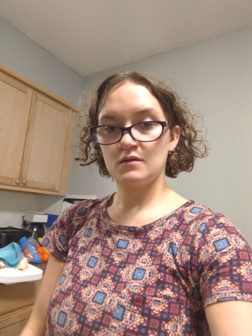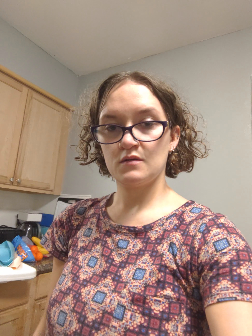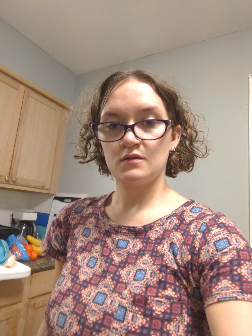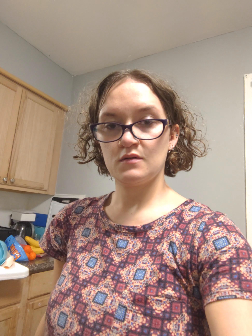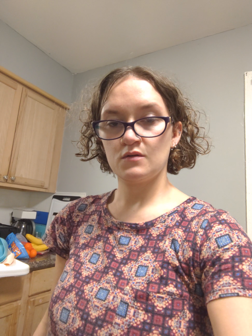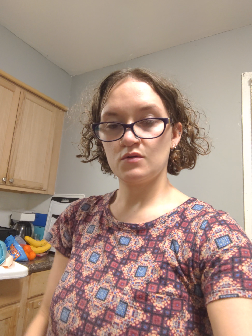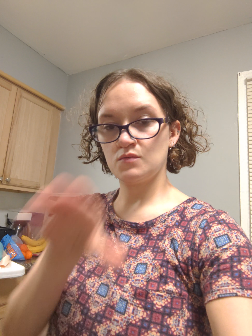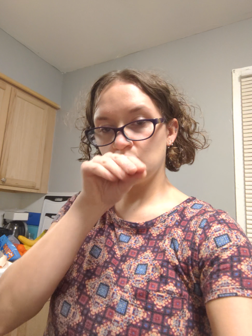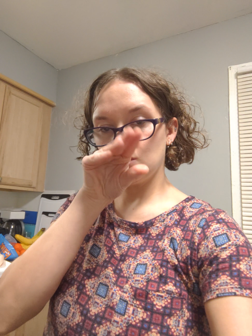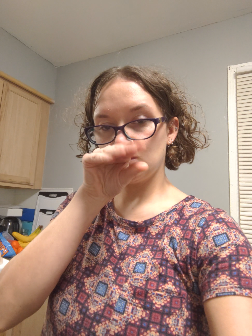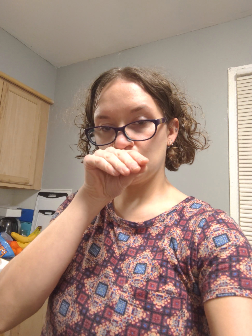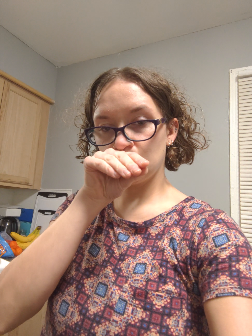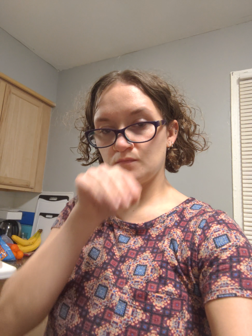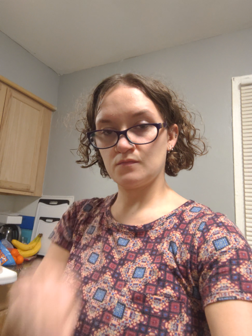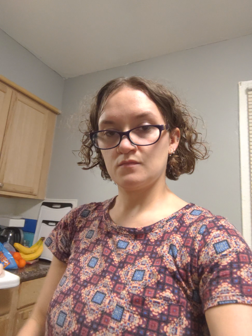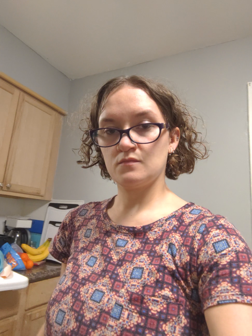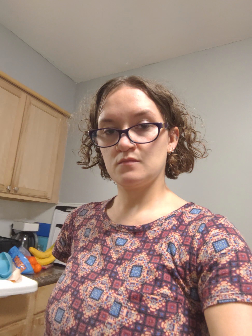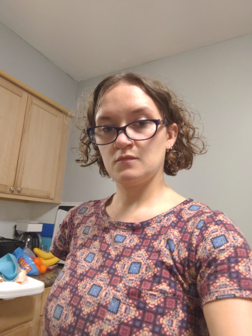goose